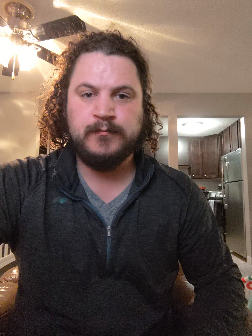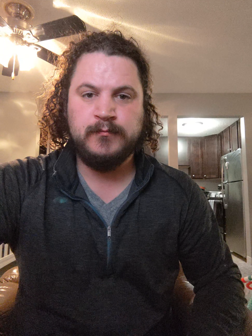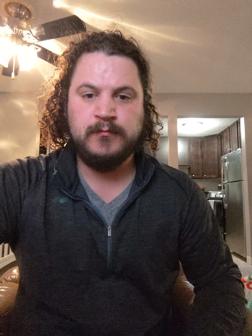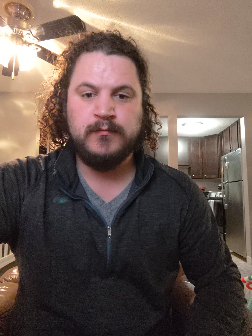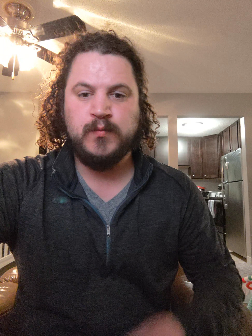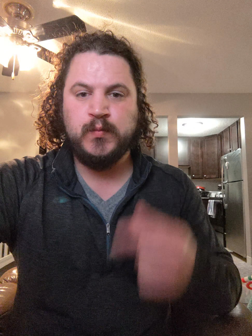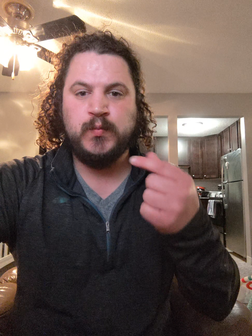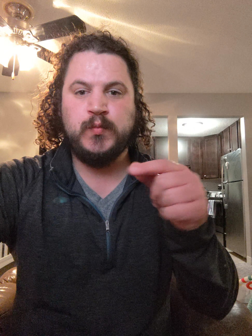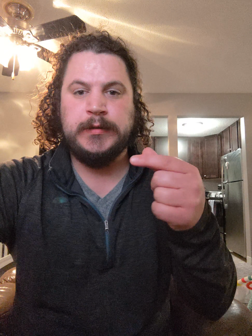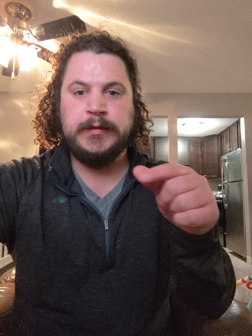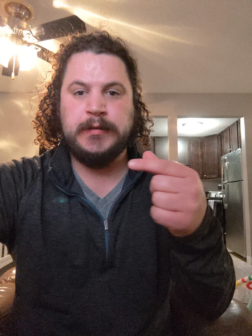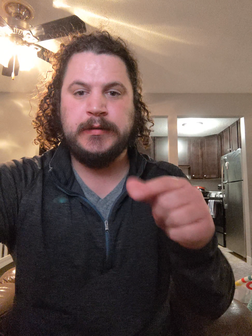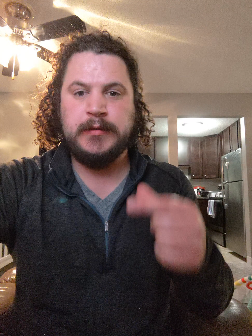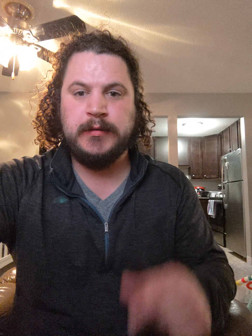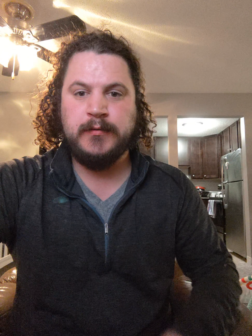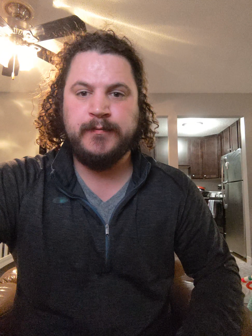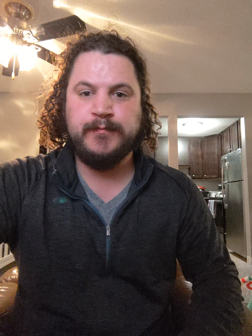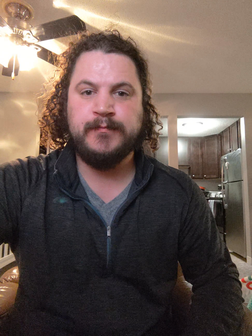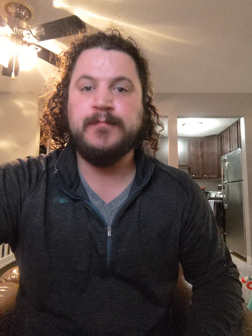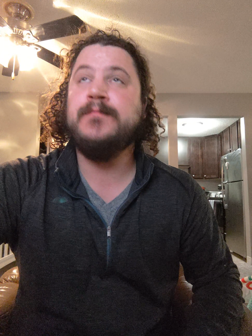green